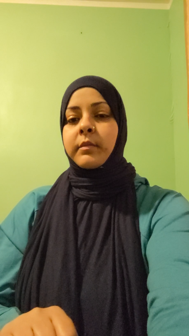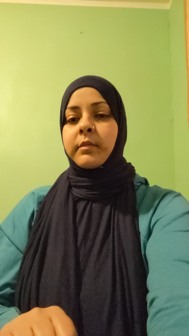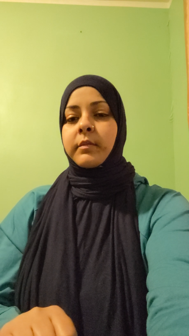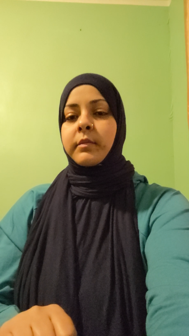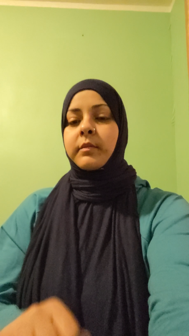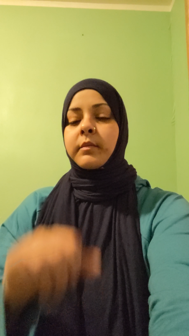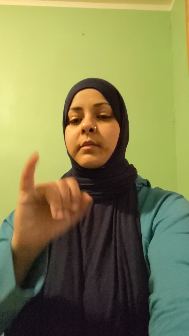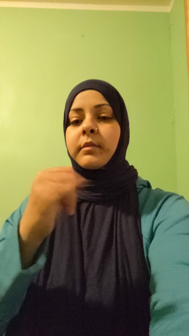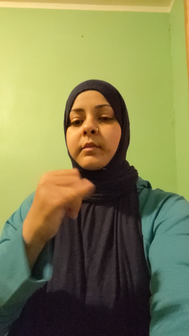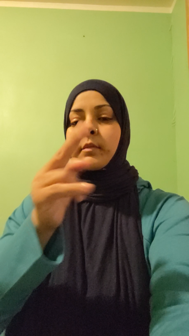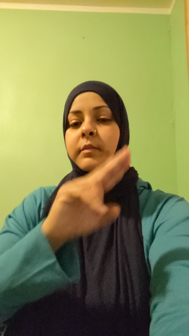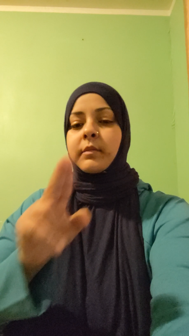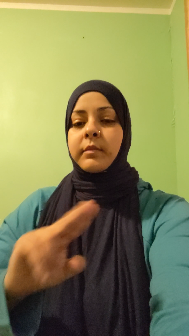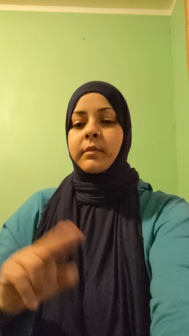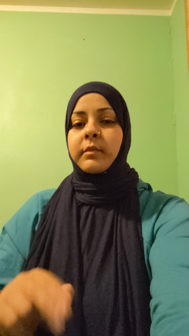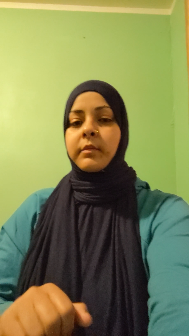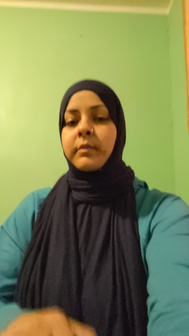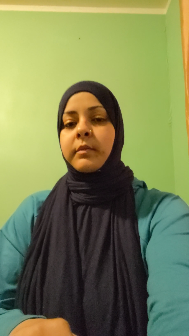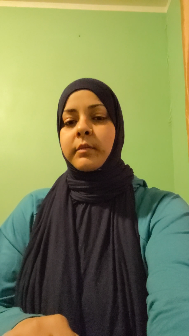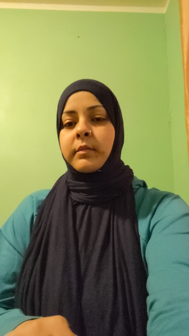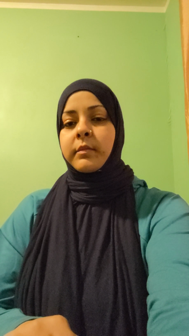jelly